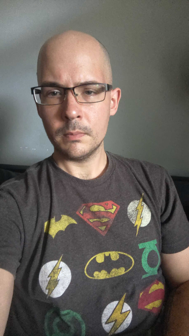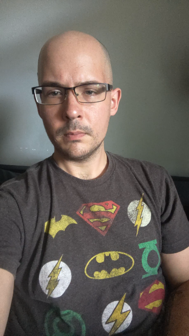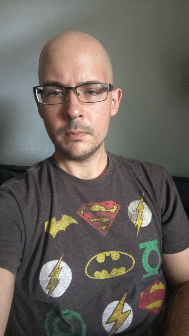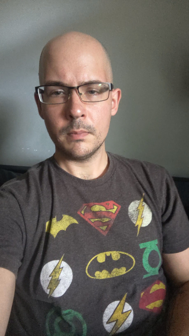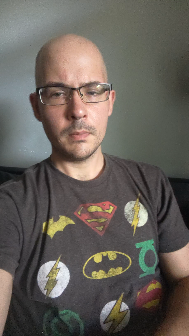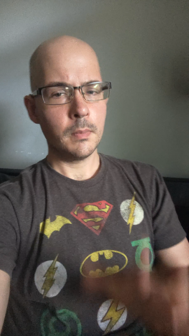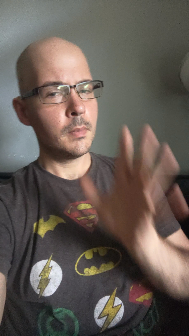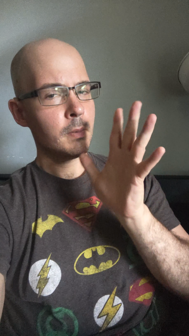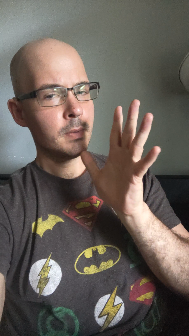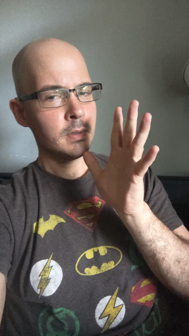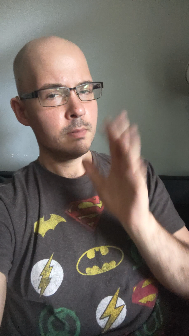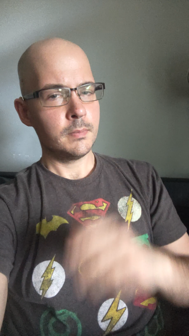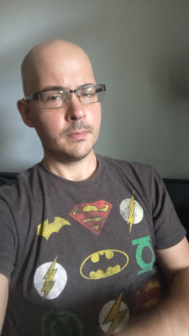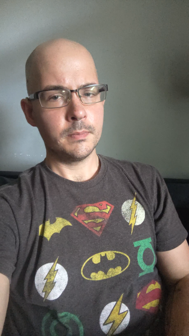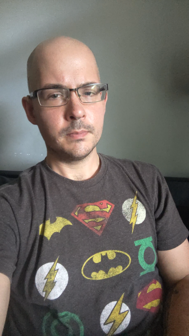mommy